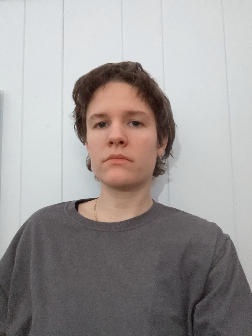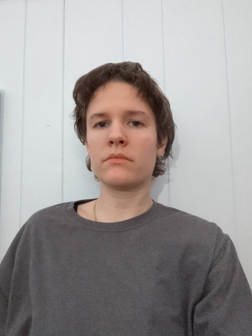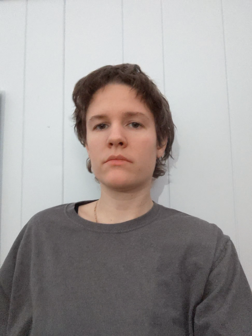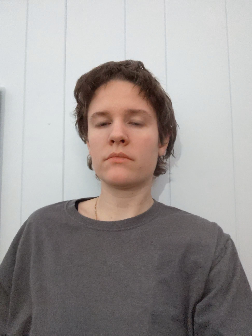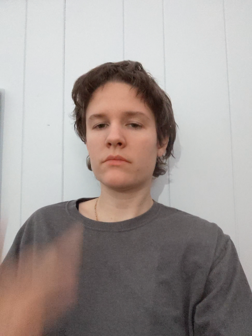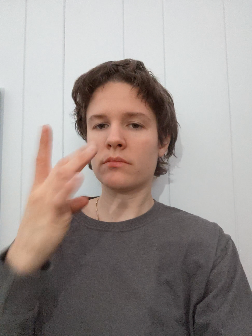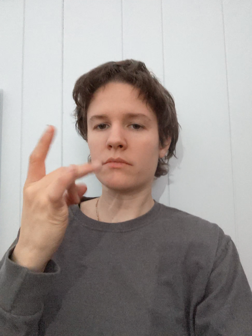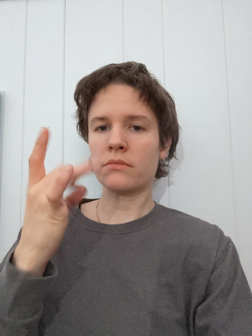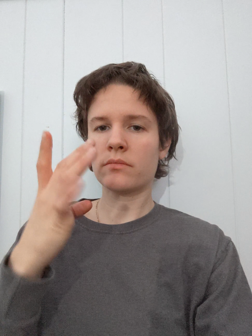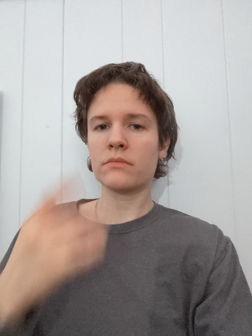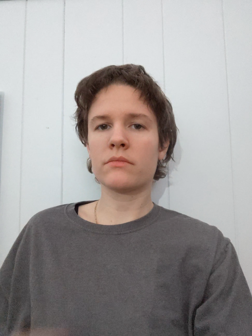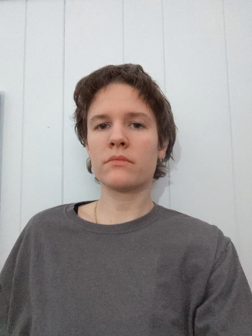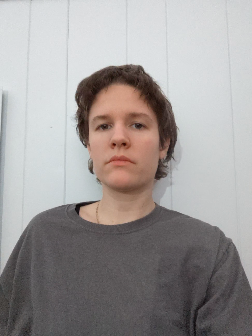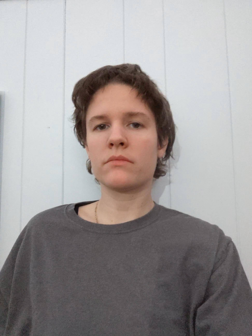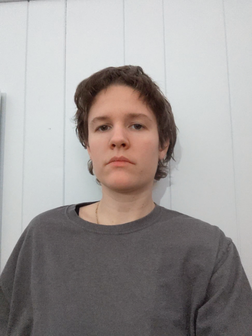snack